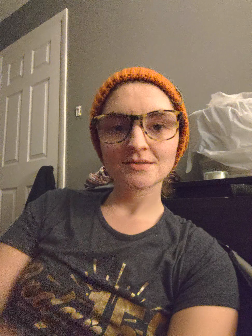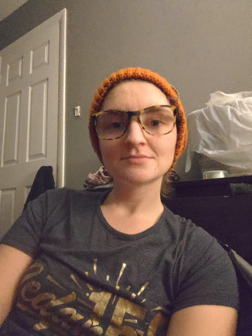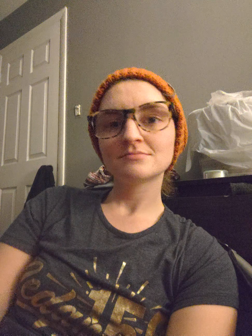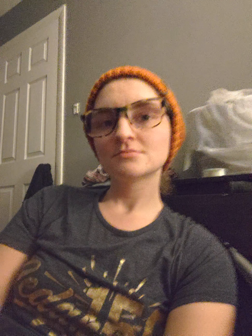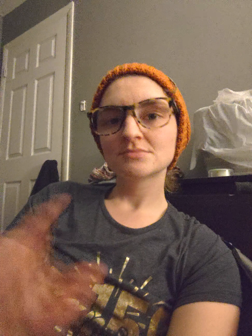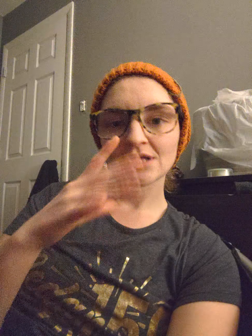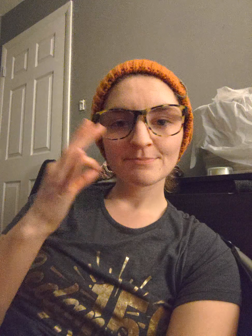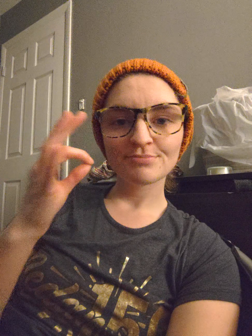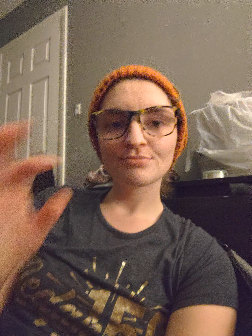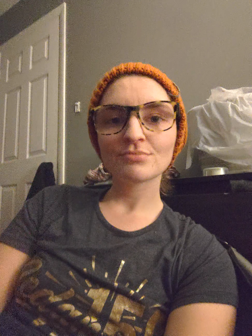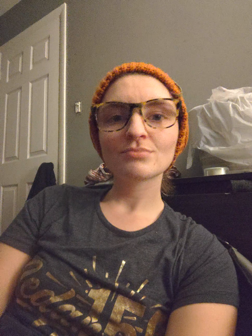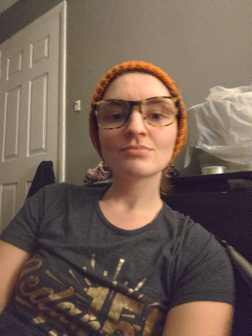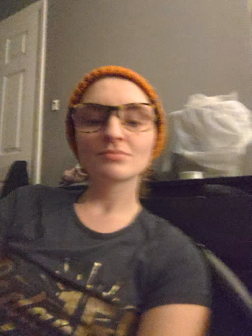cat